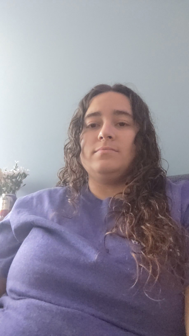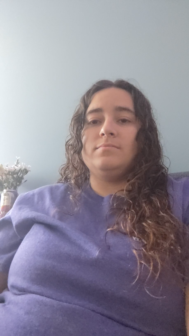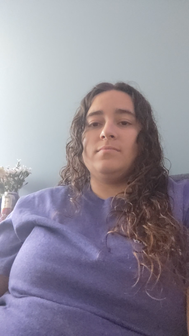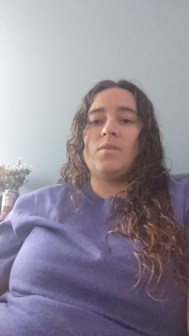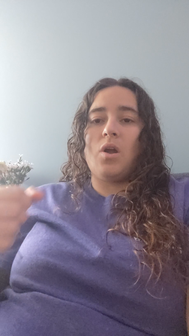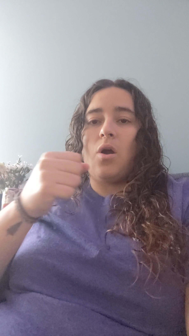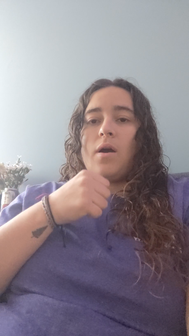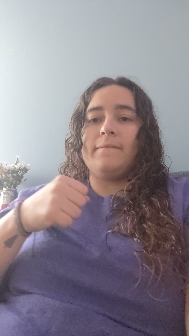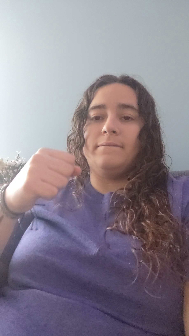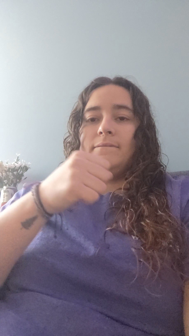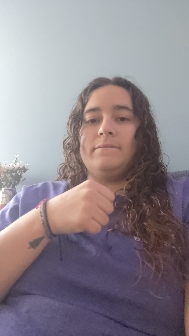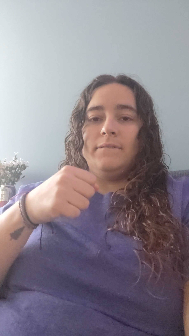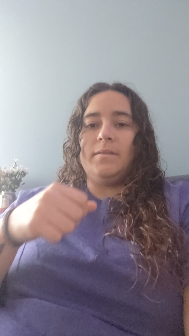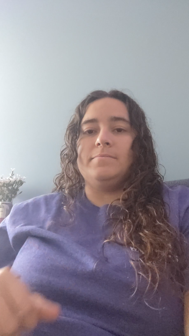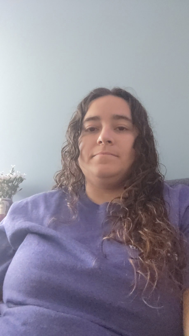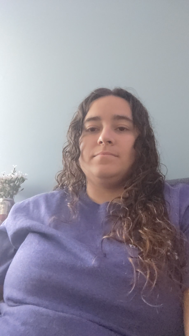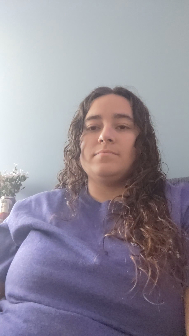coffee